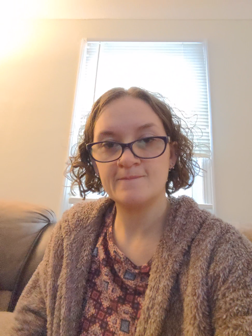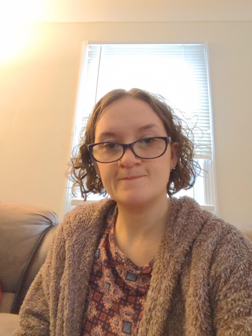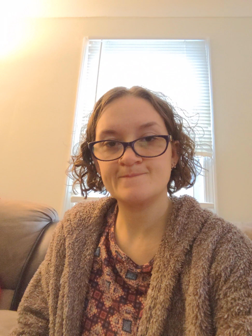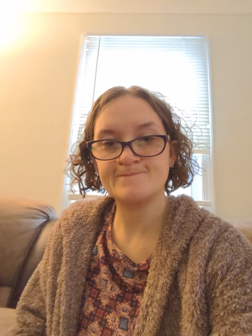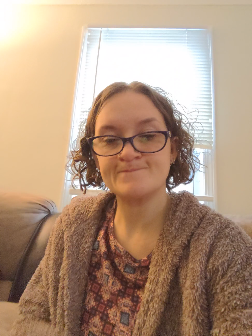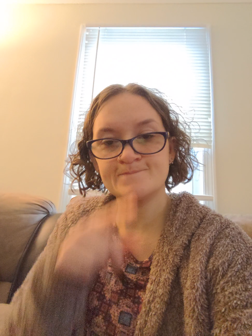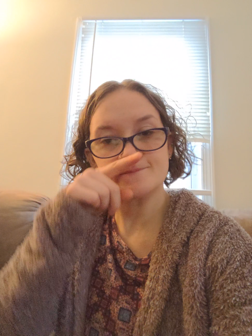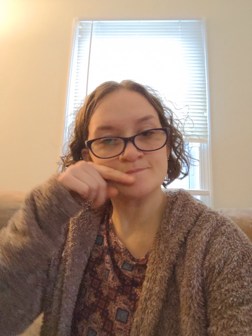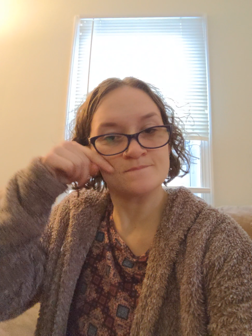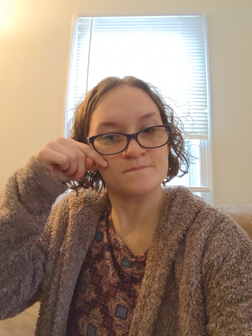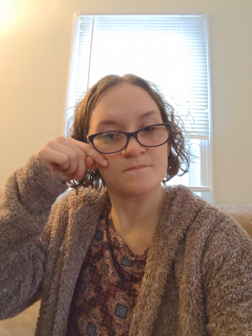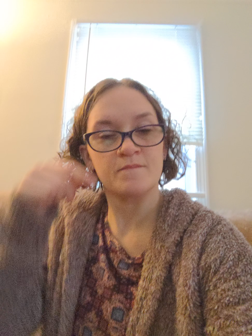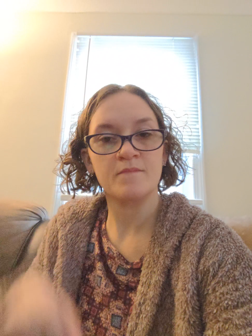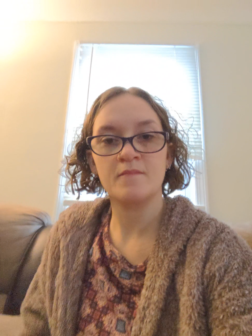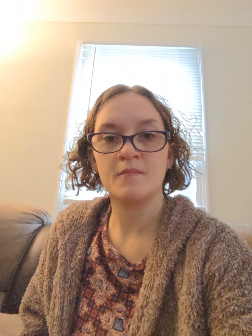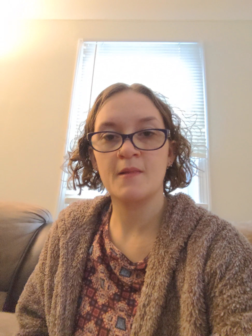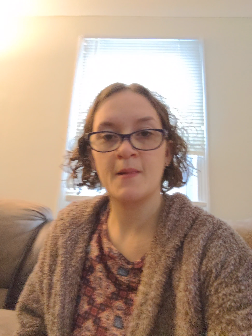smile